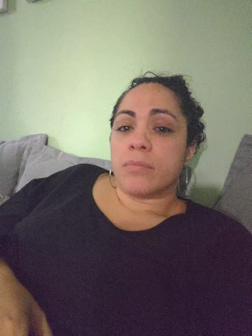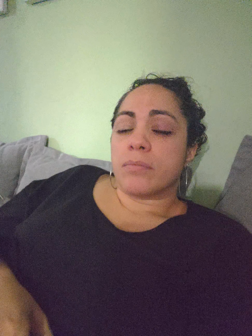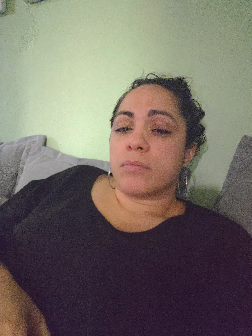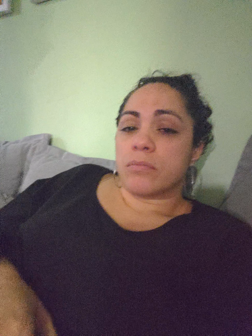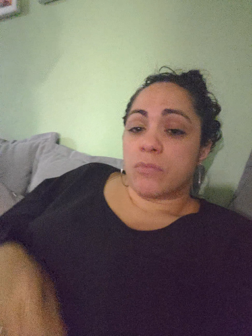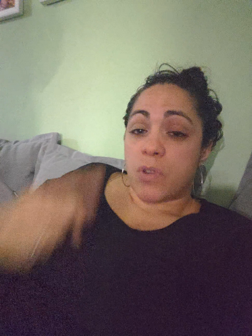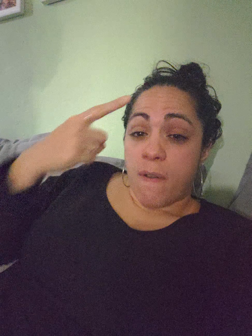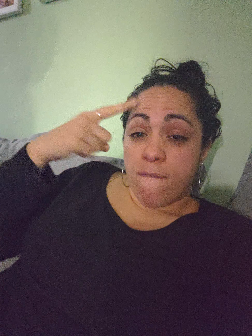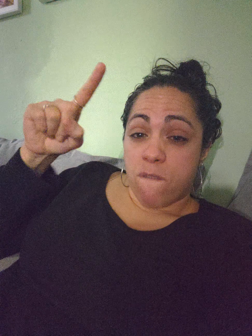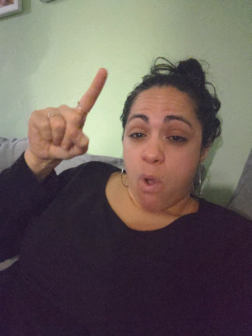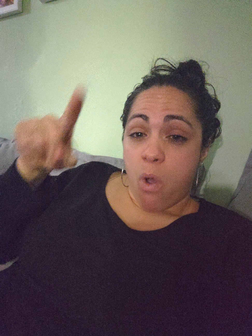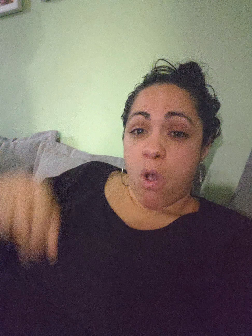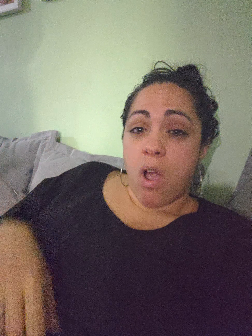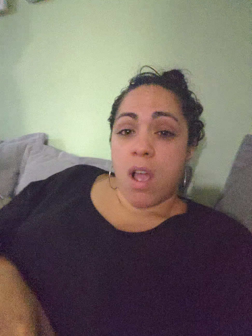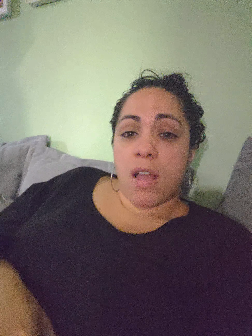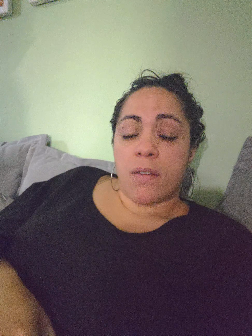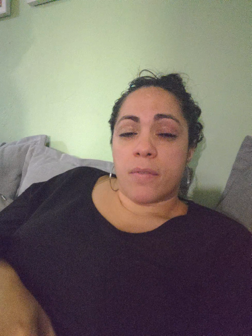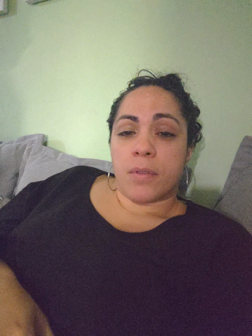for